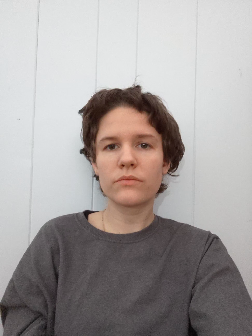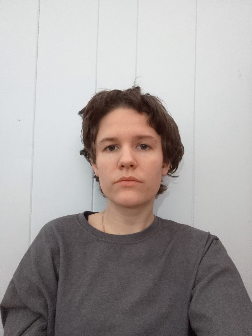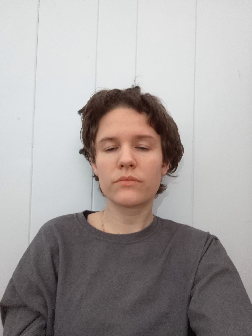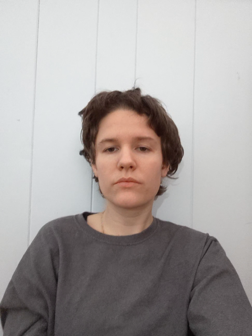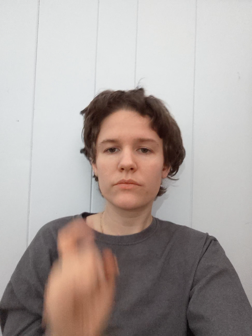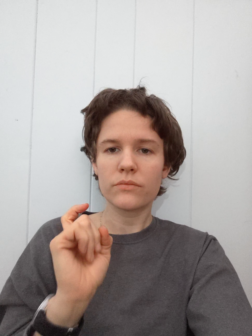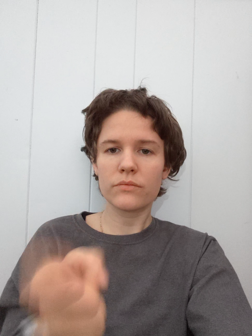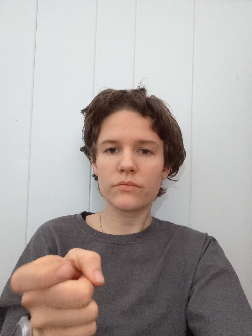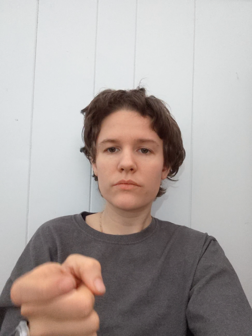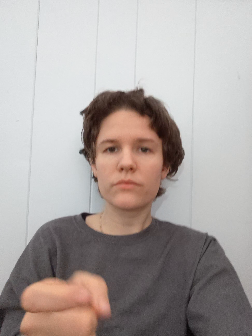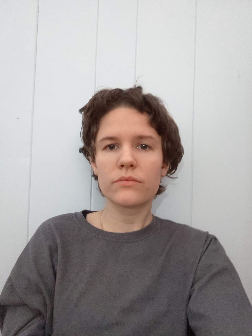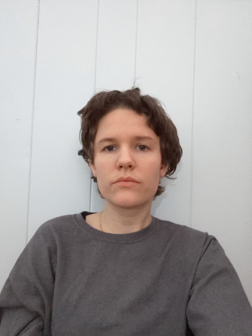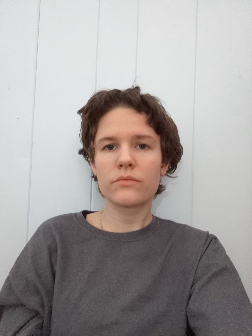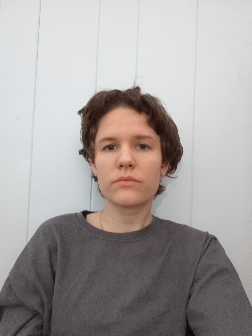give